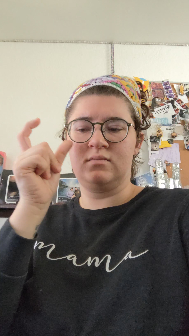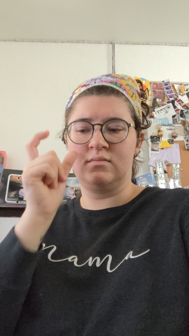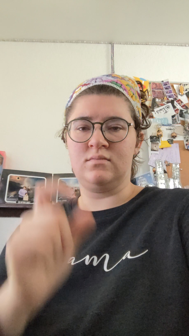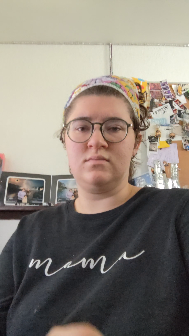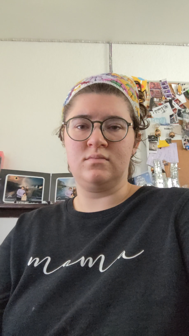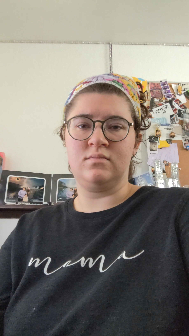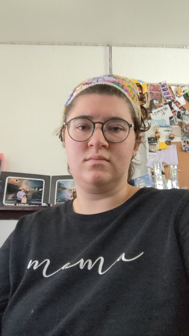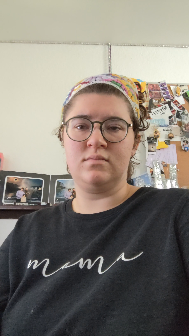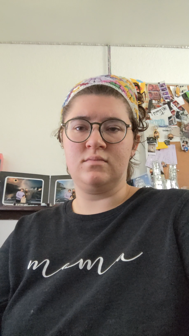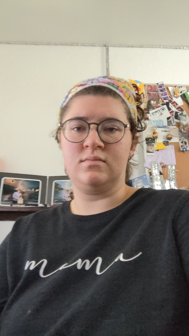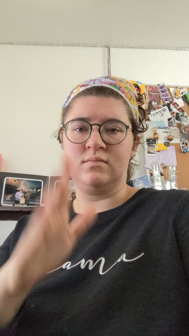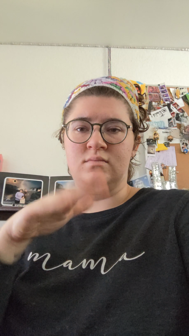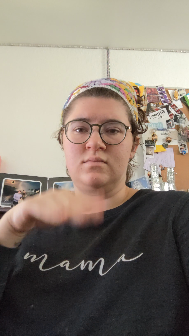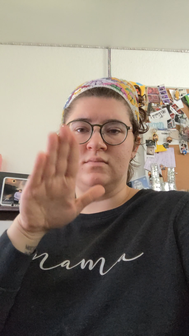paint